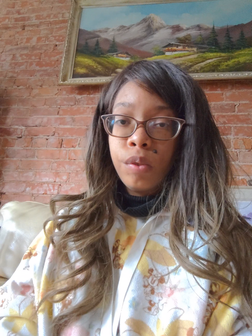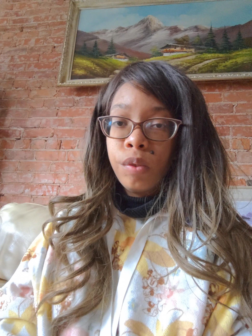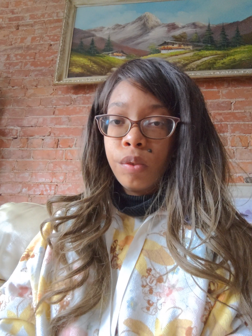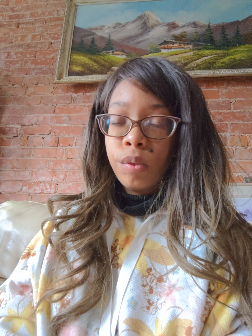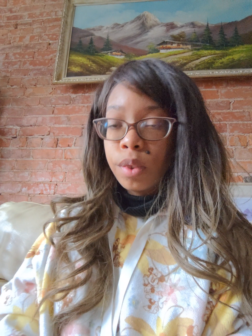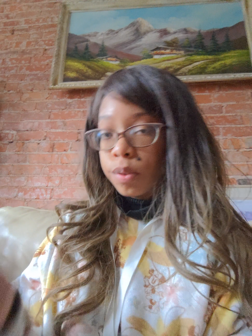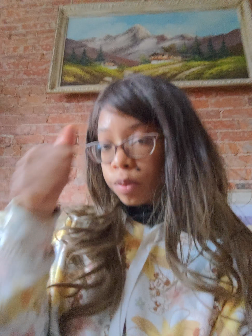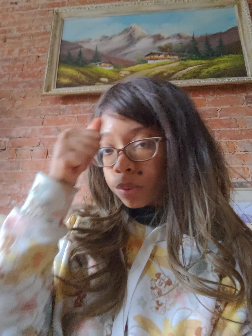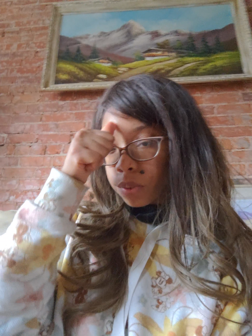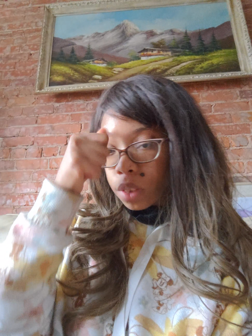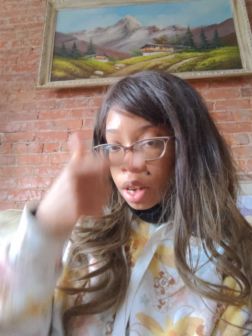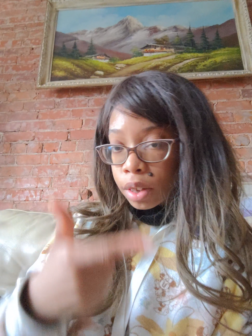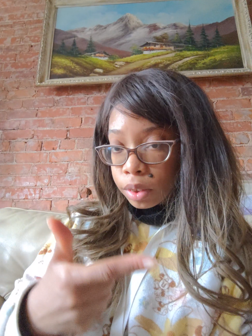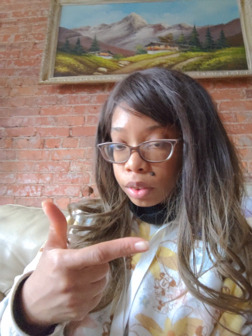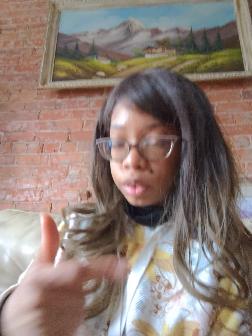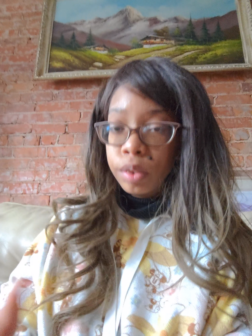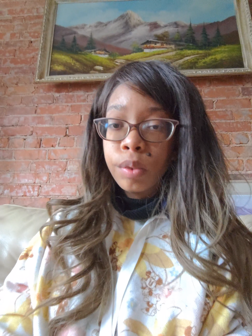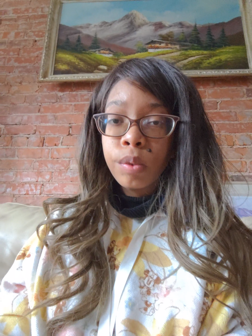brother